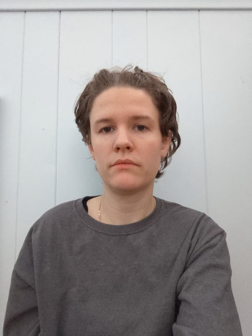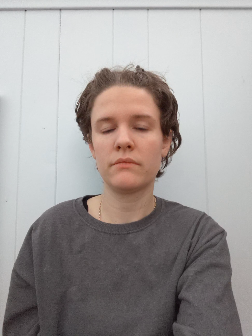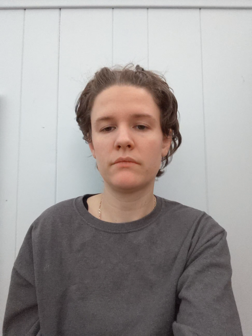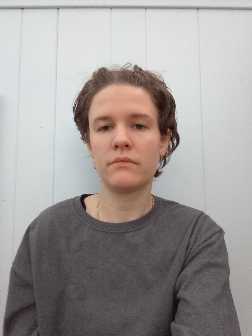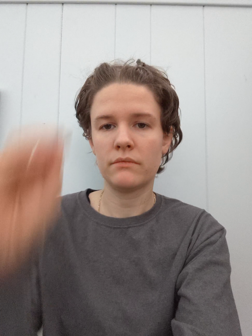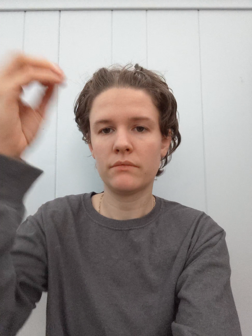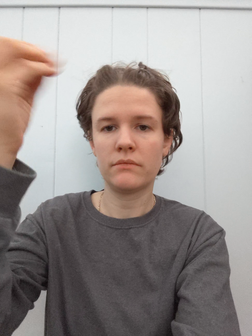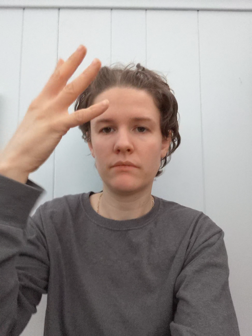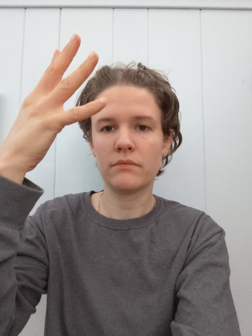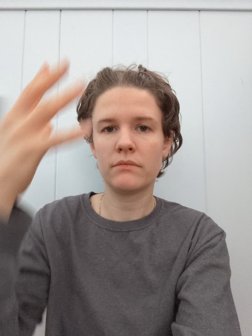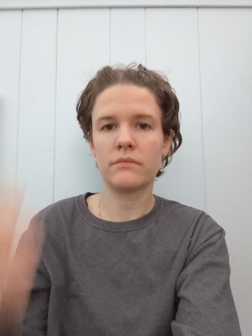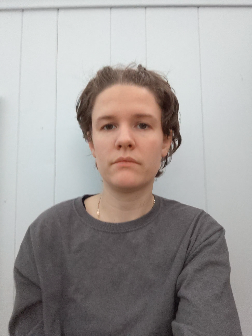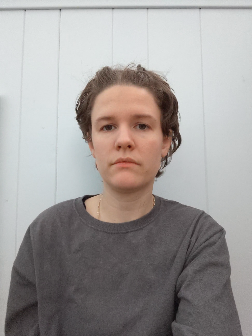sun